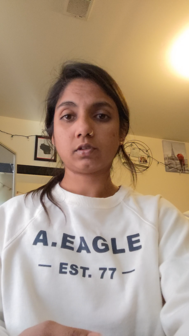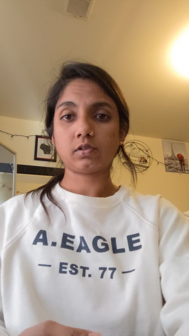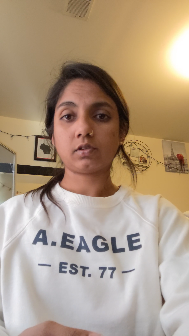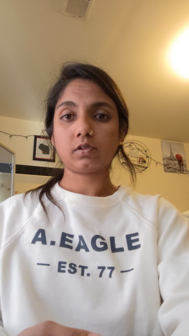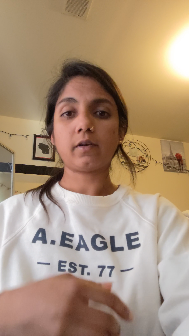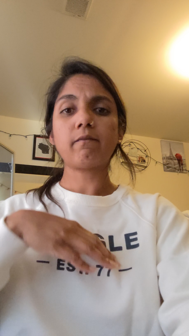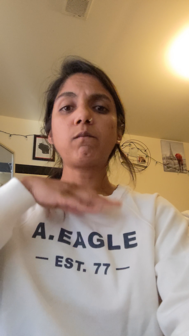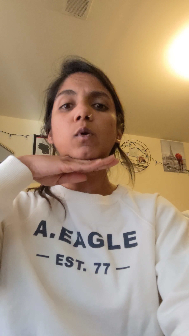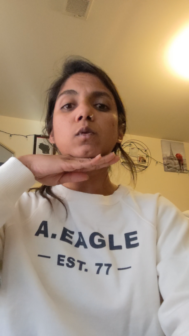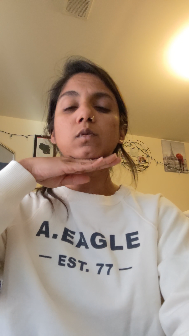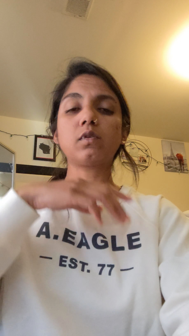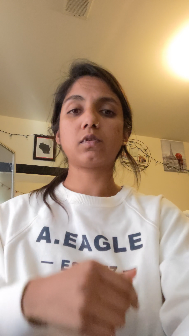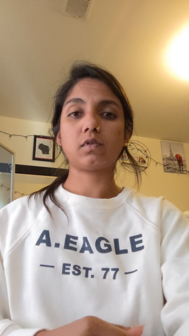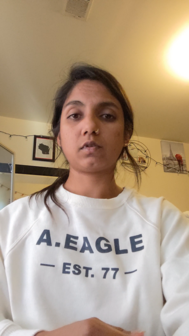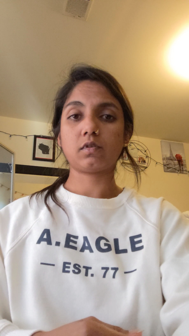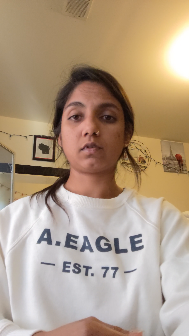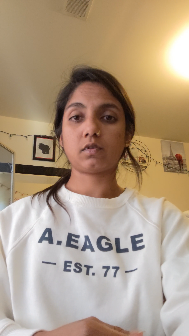full